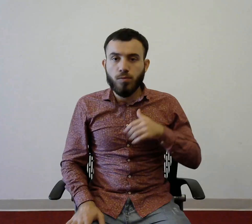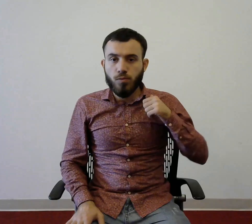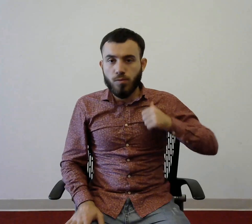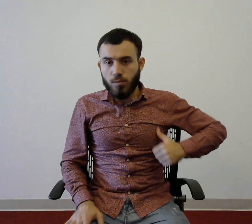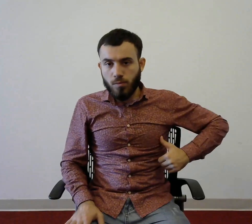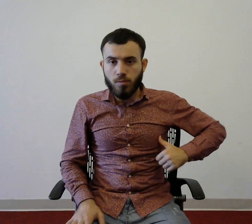çanta